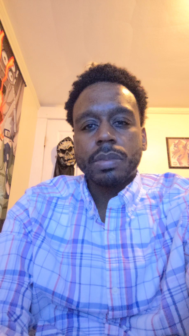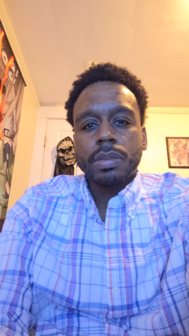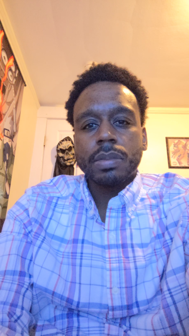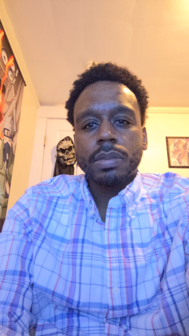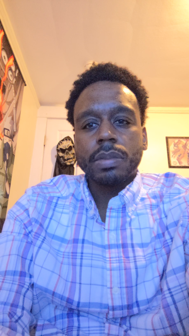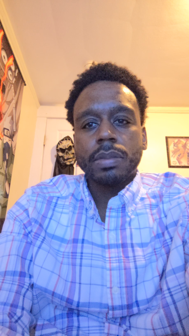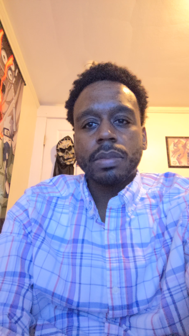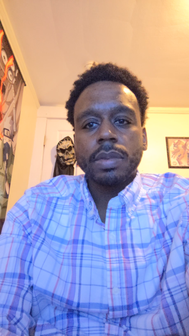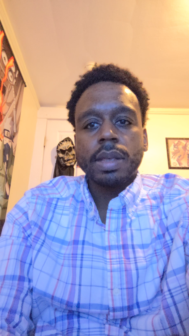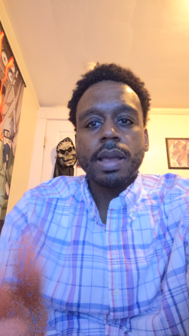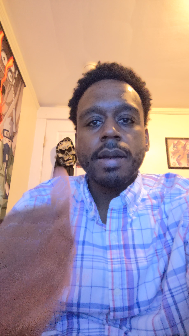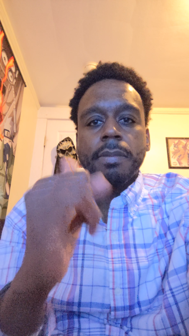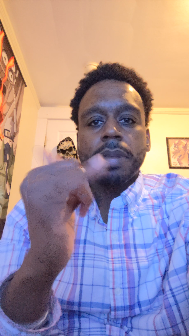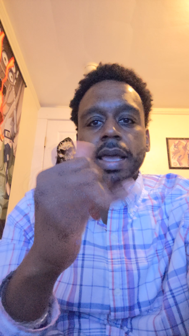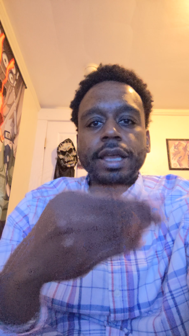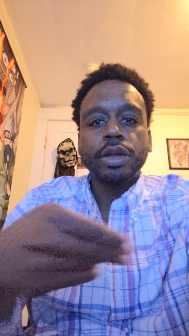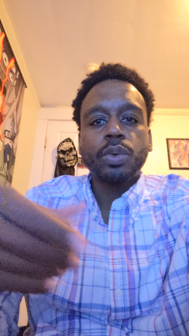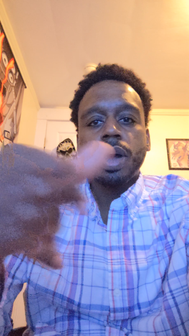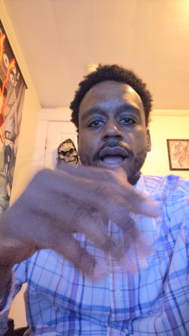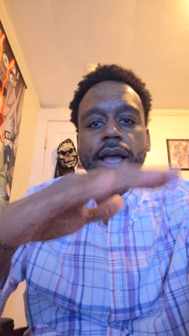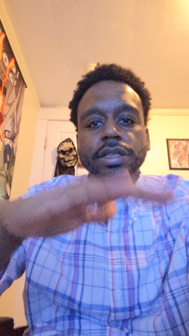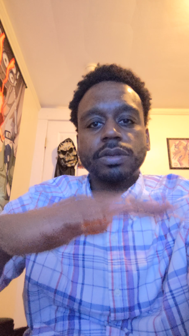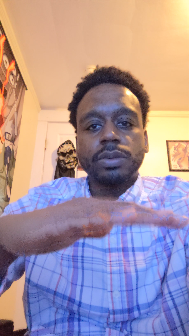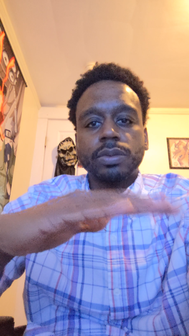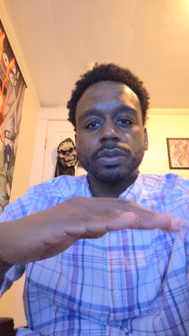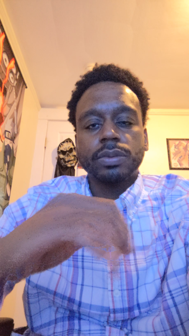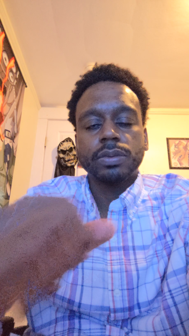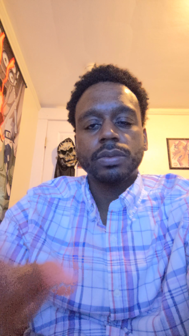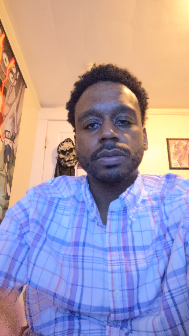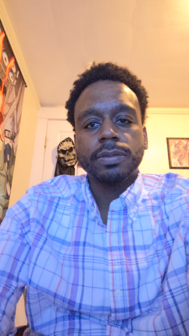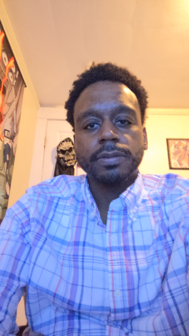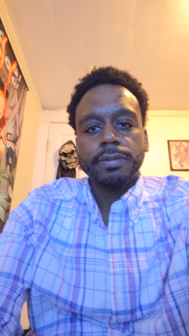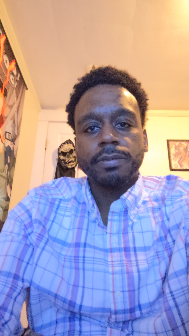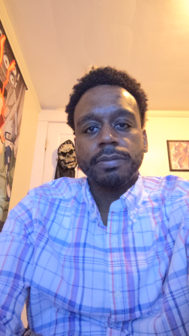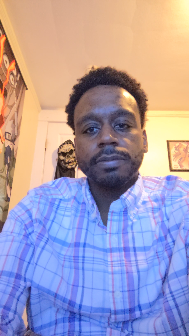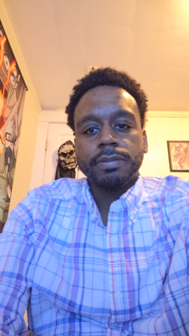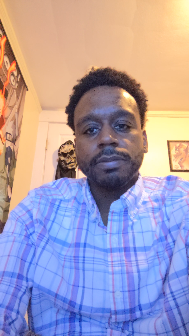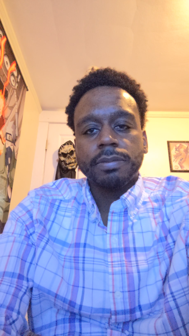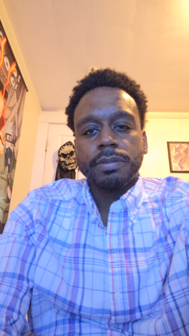playground